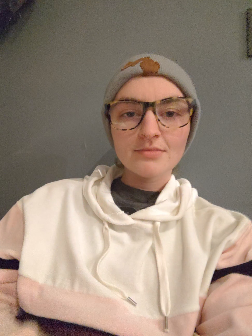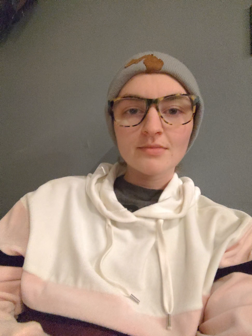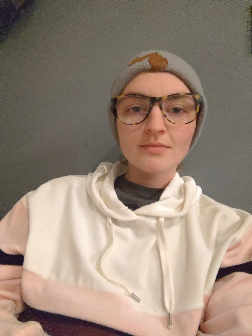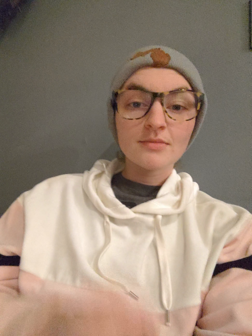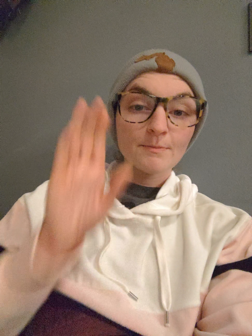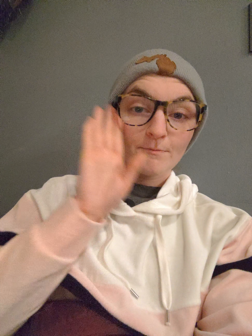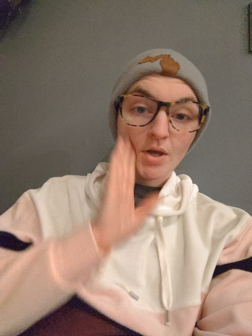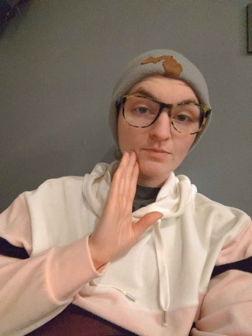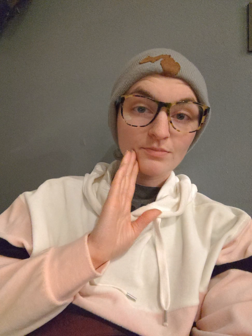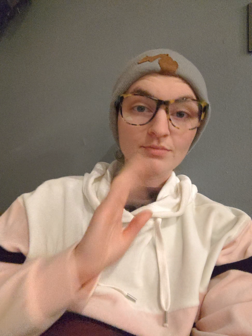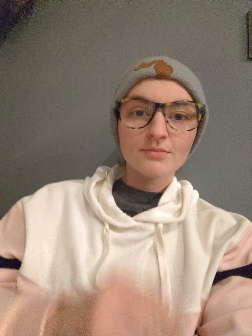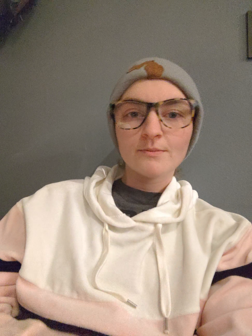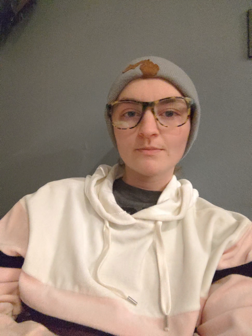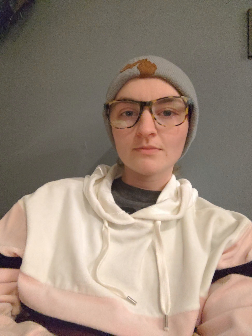brown